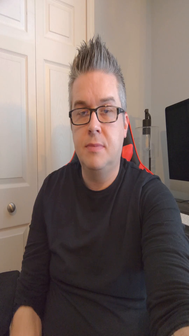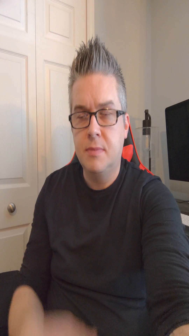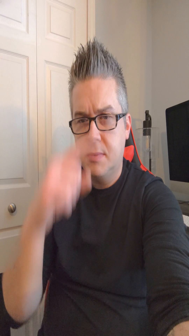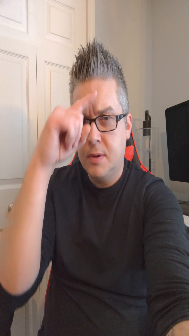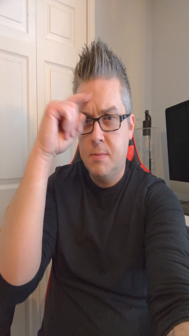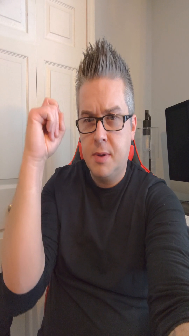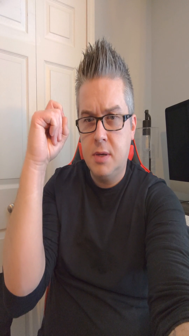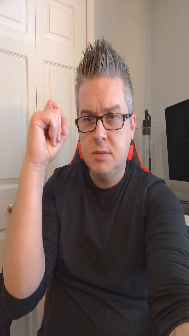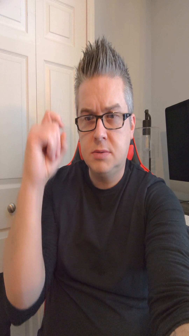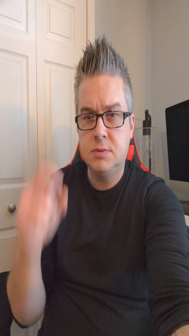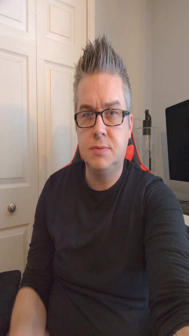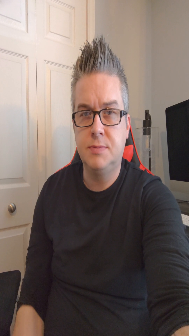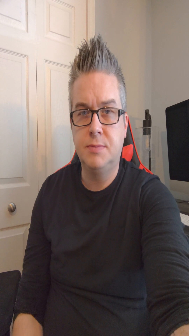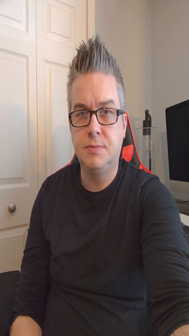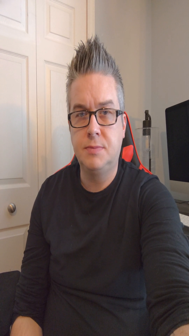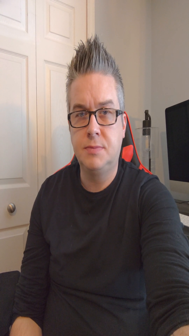because